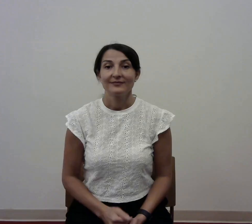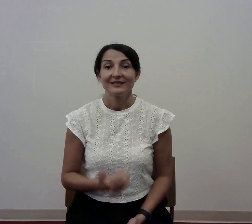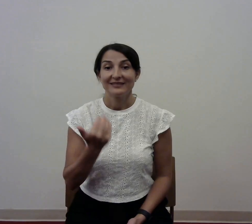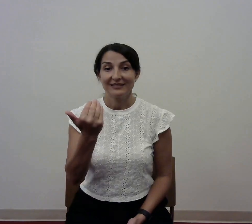siz